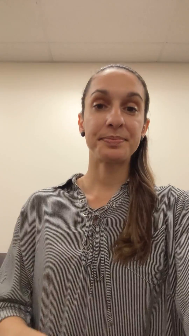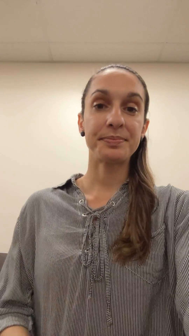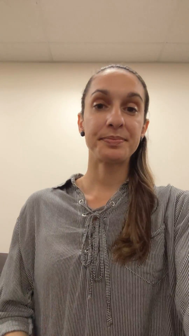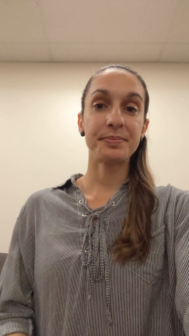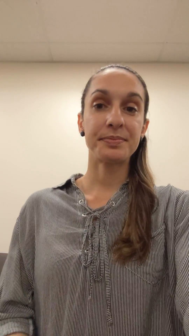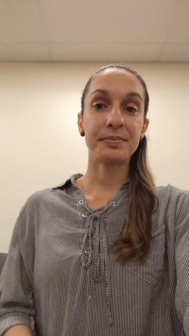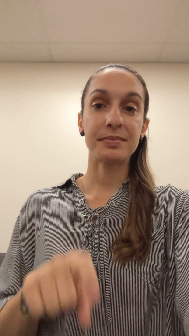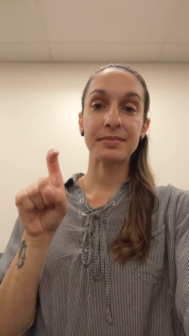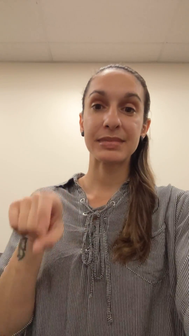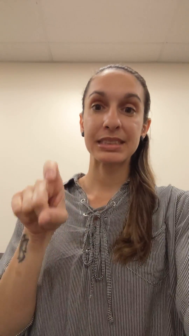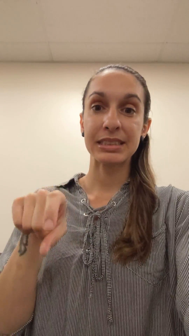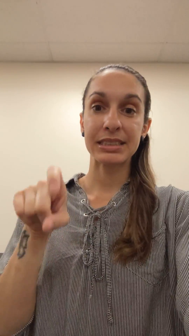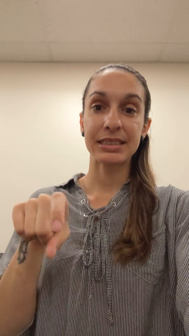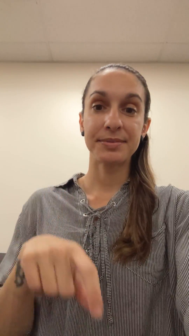need